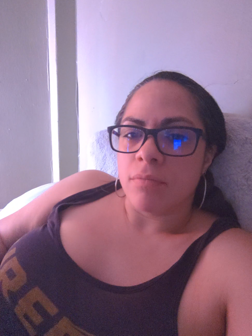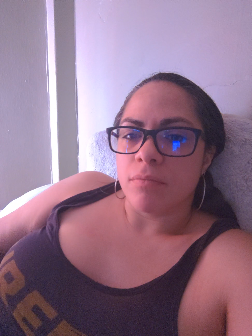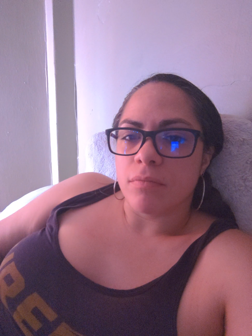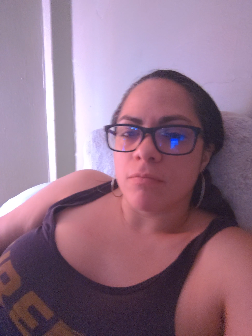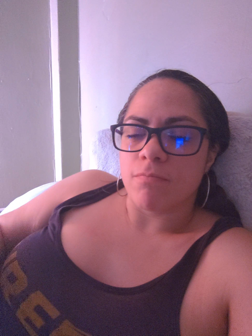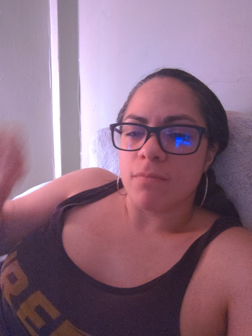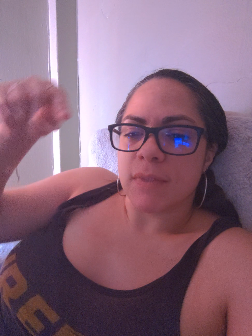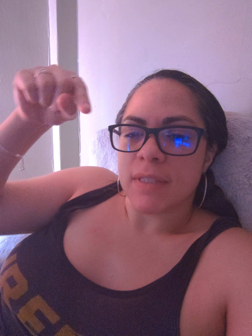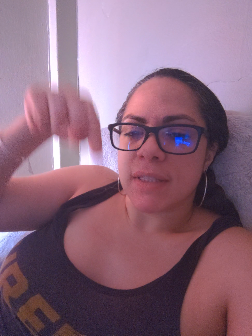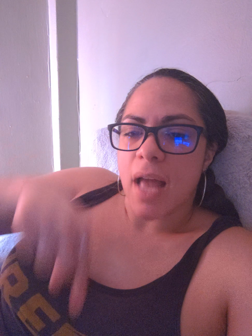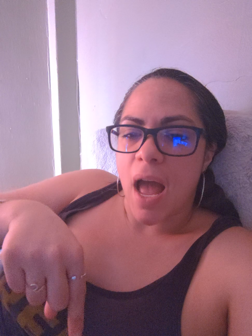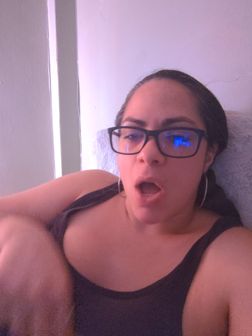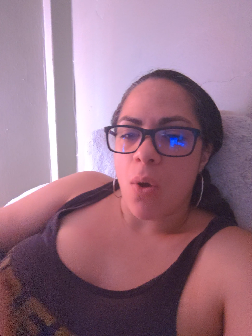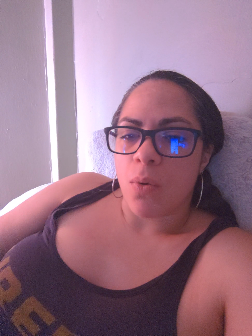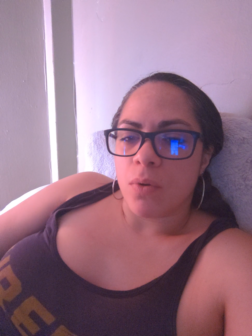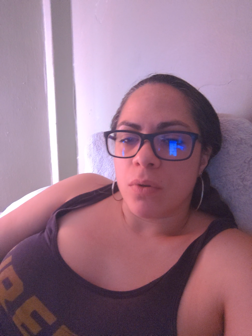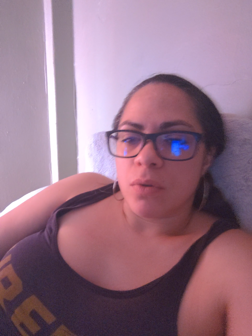down